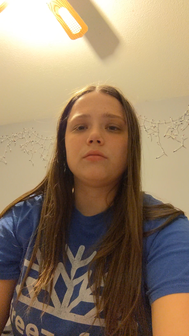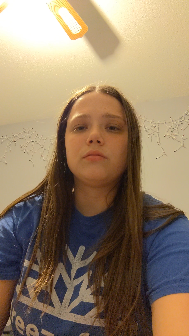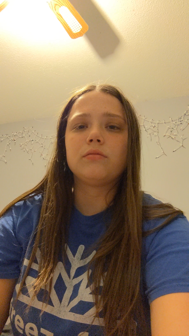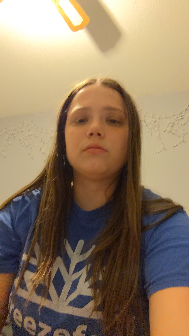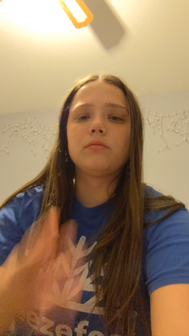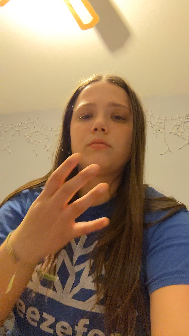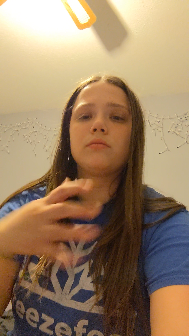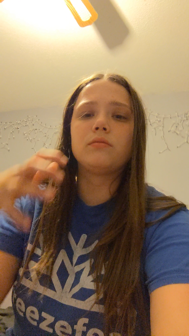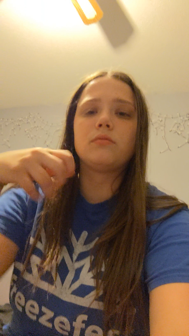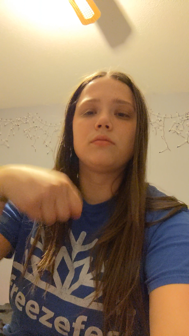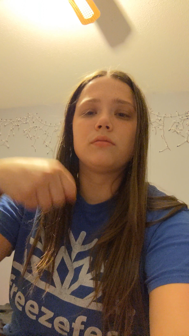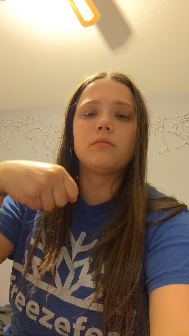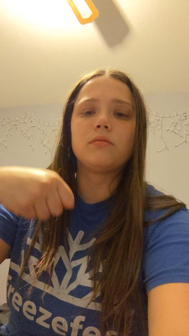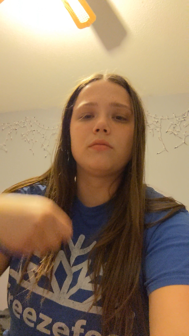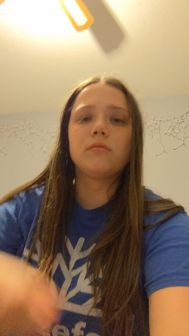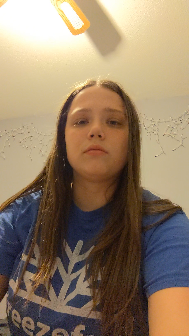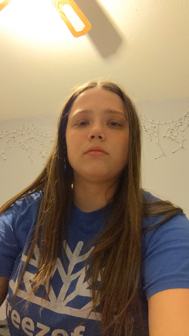bucket